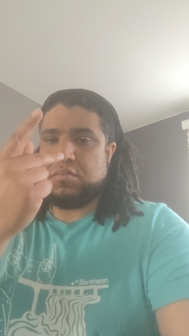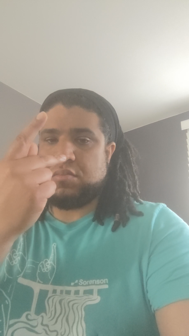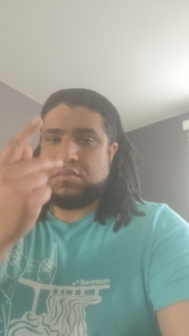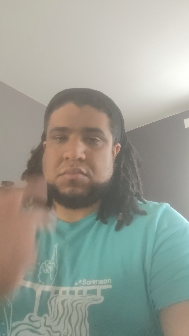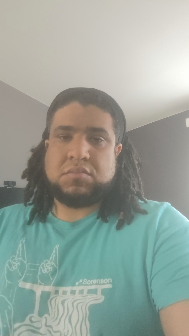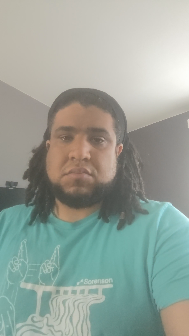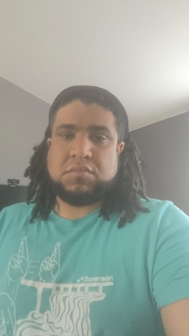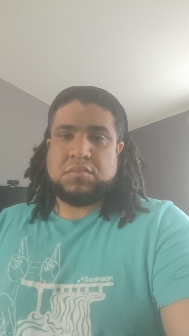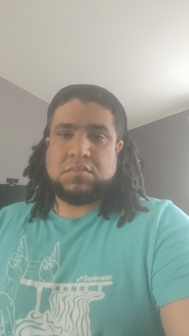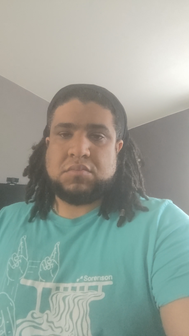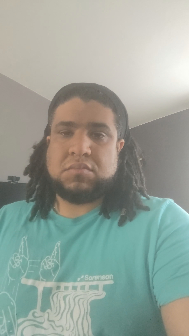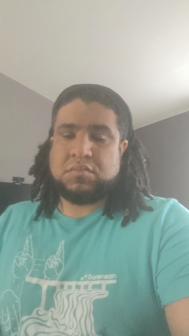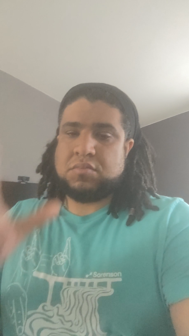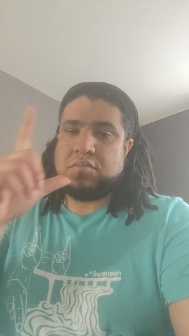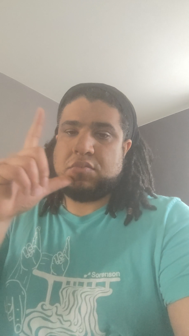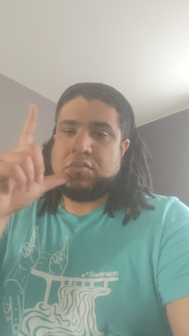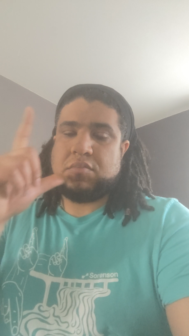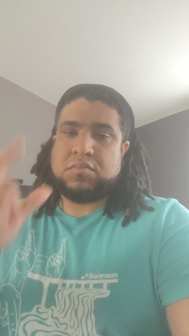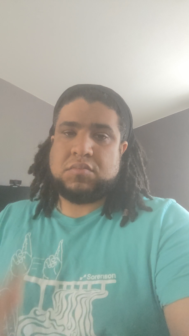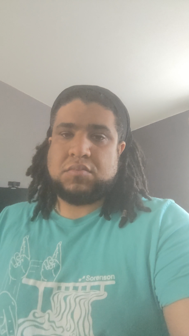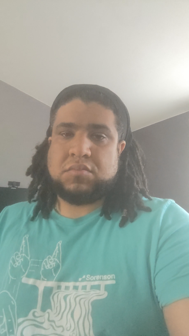lunch